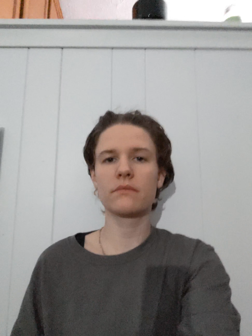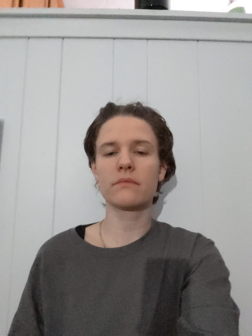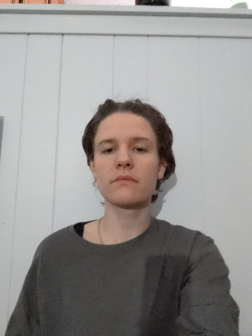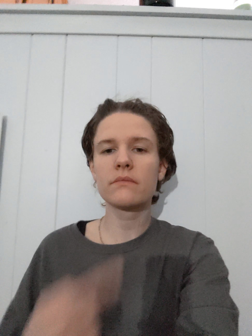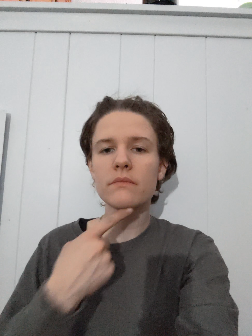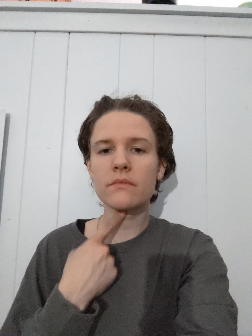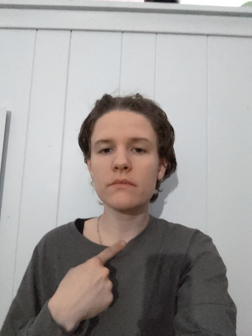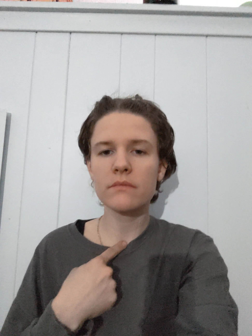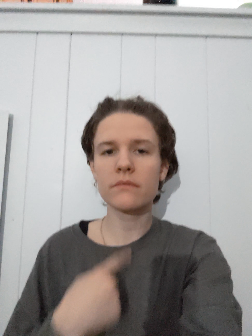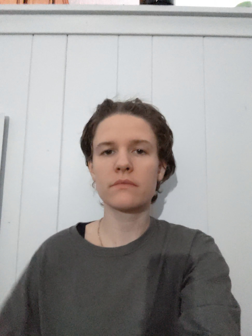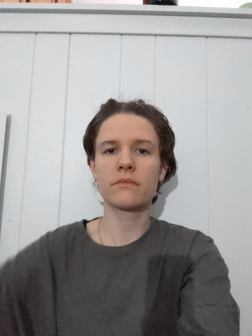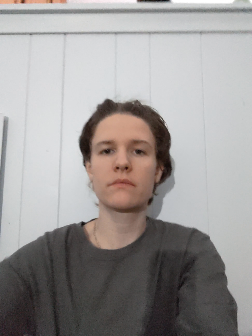thirsty